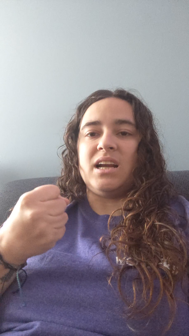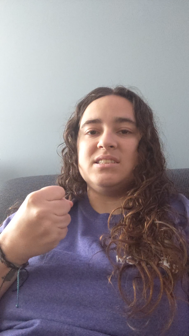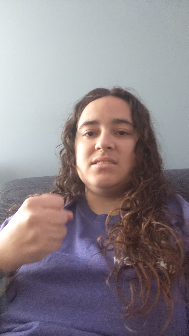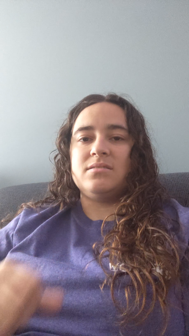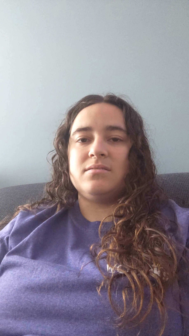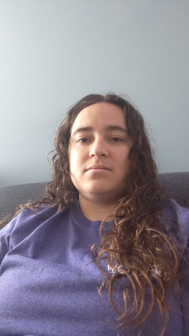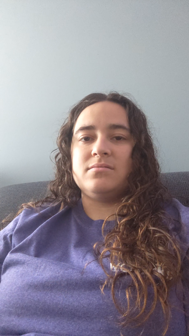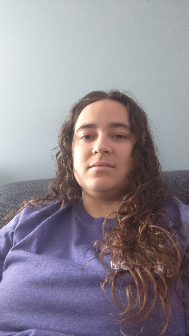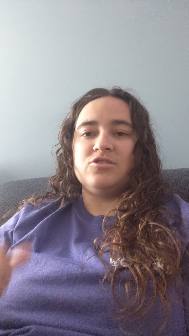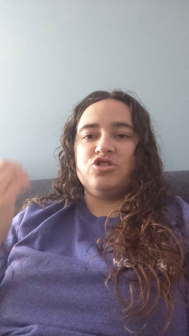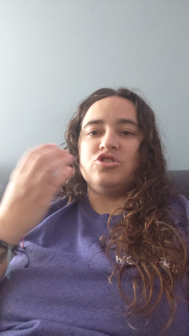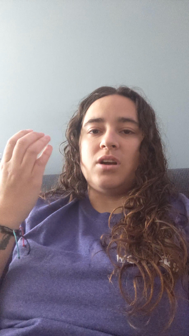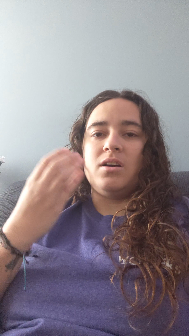shake